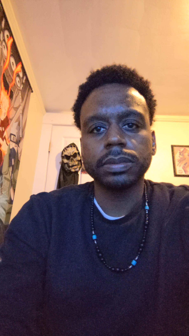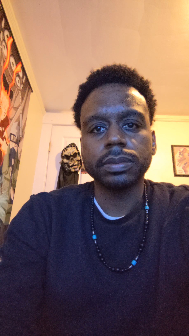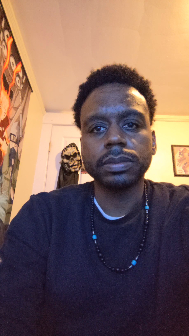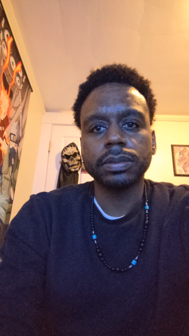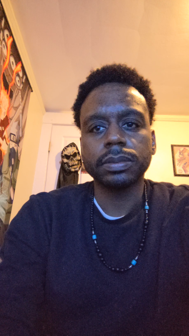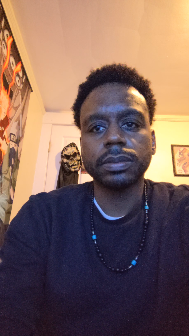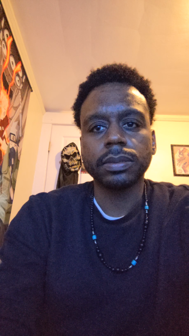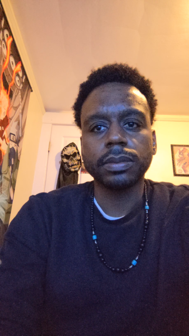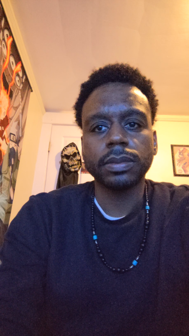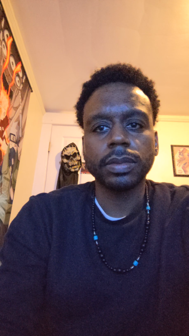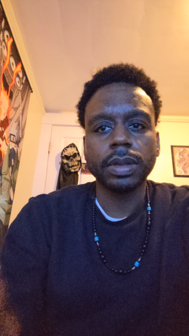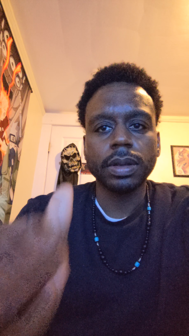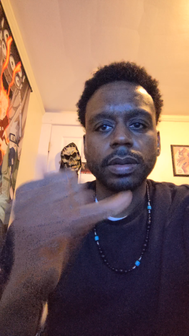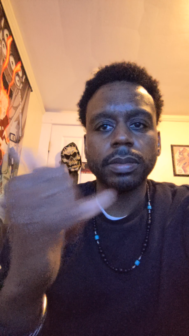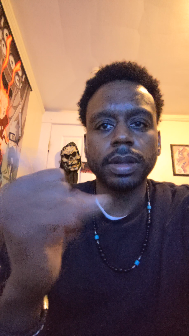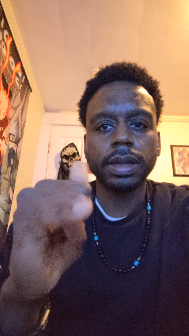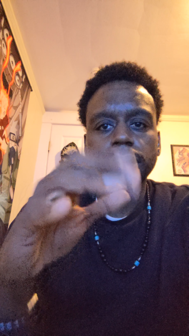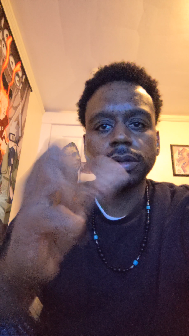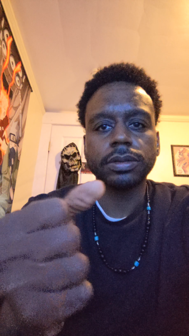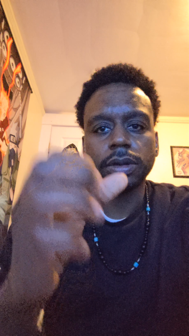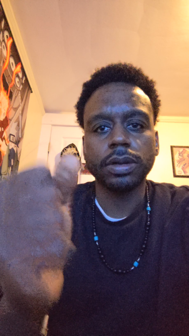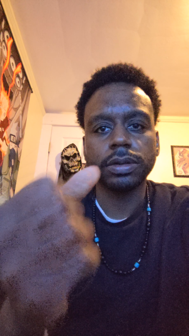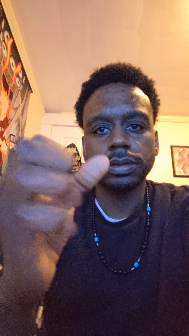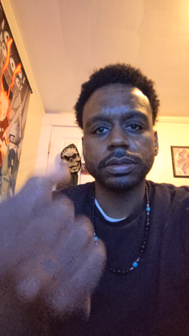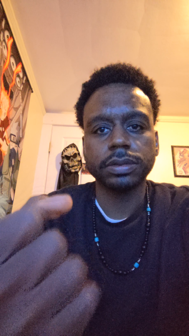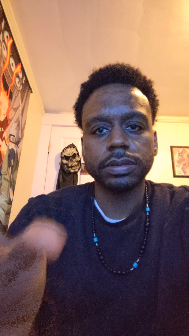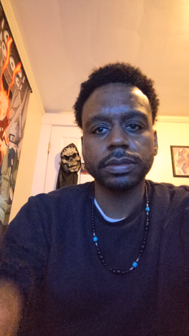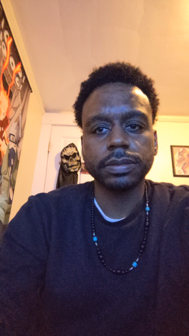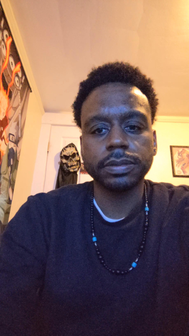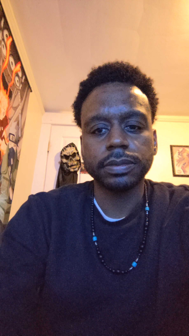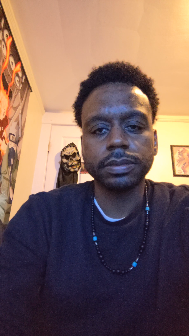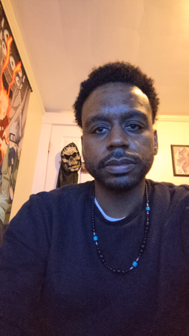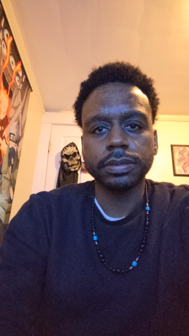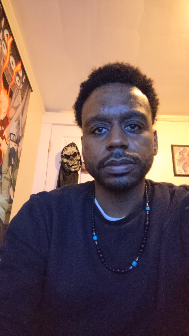play dough